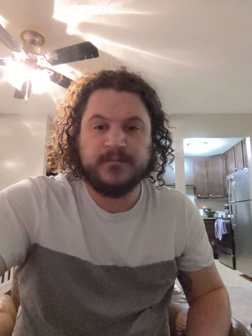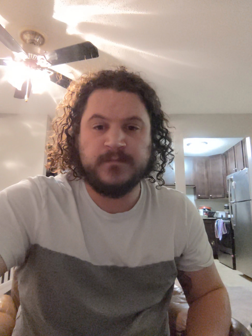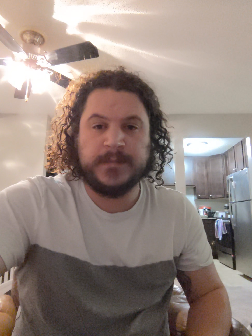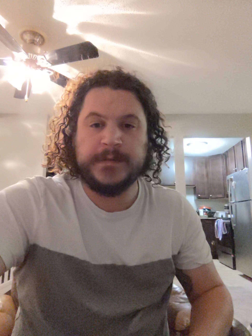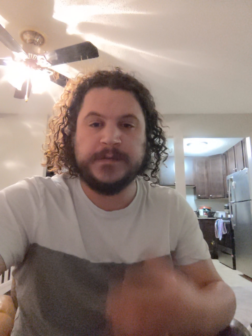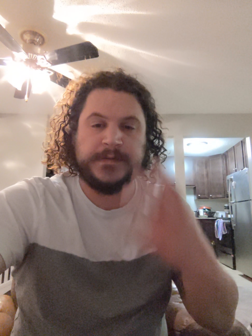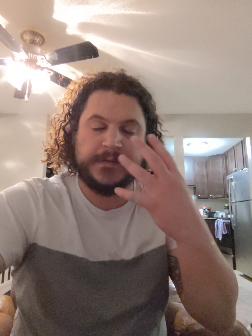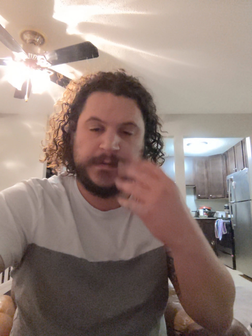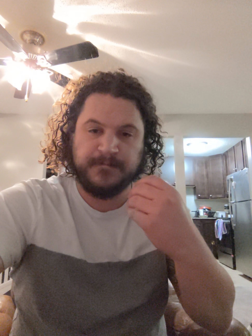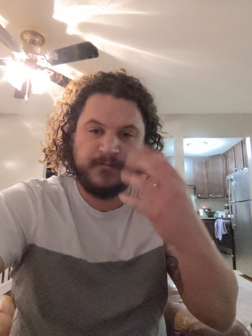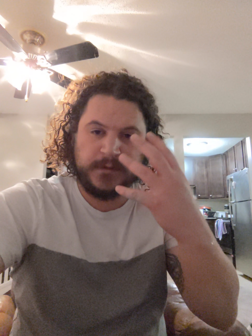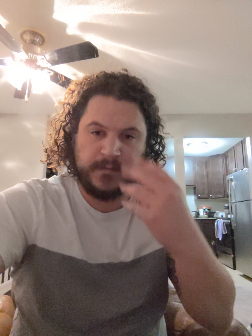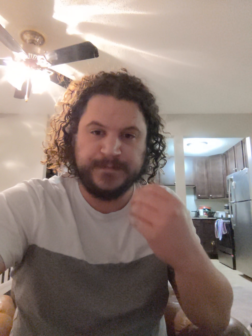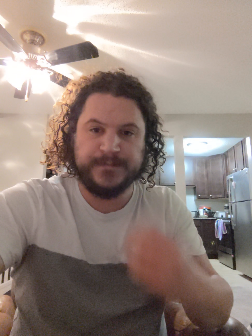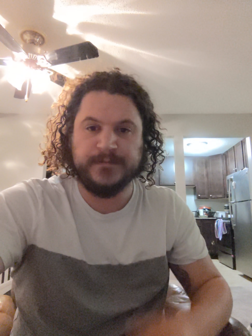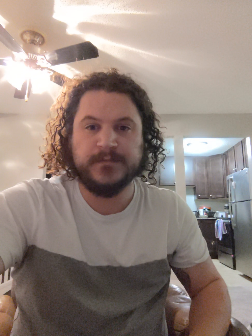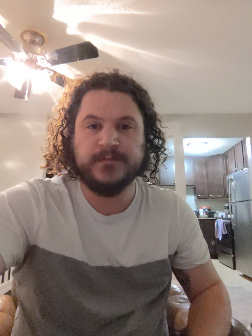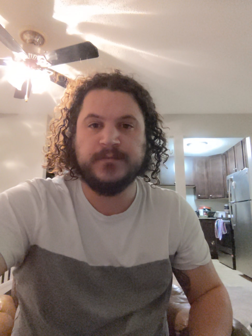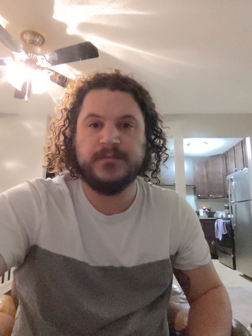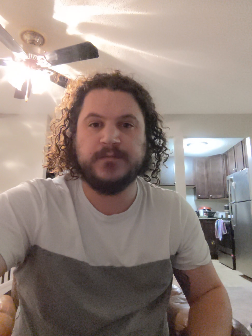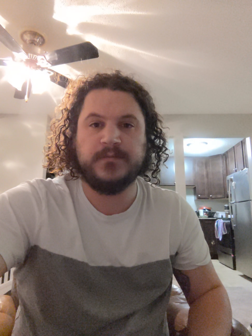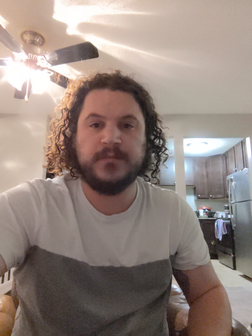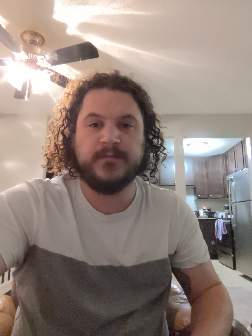sleepy